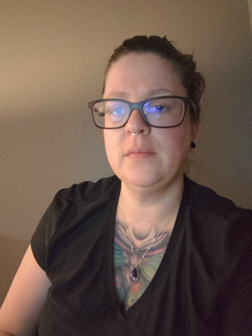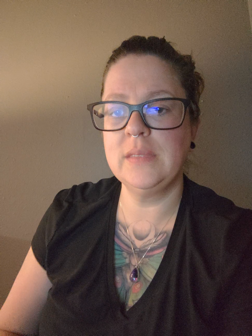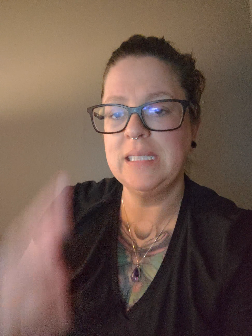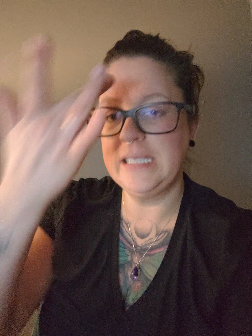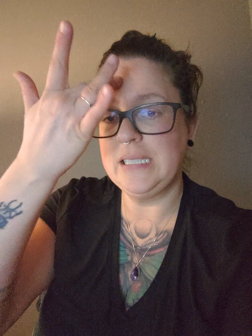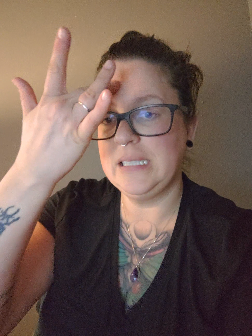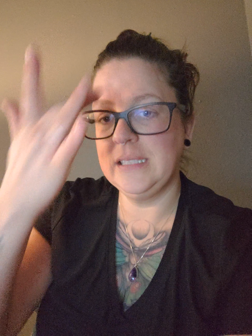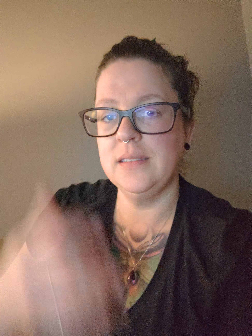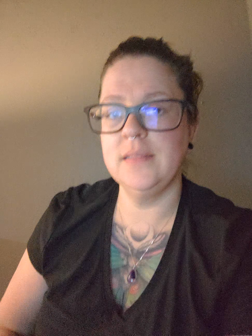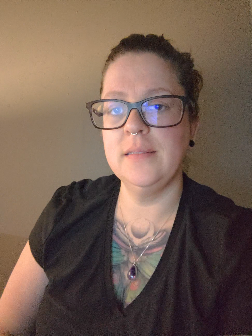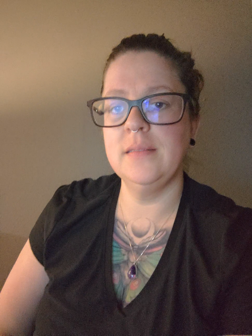sick